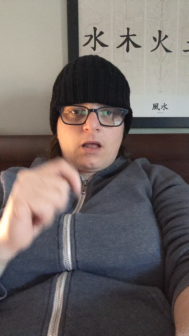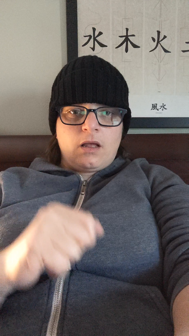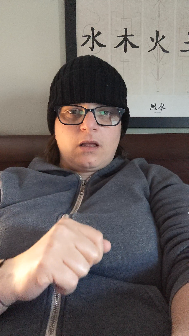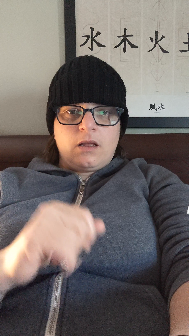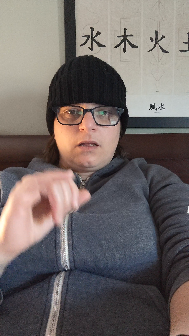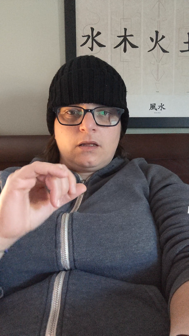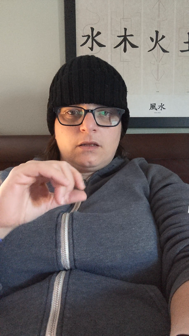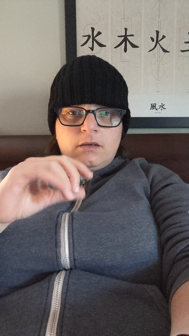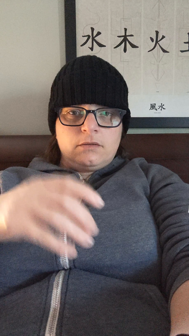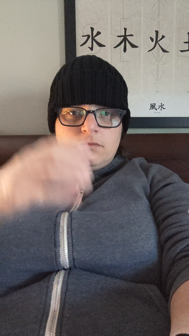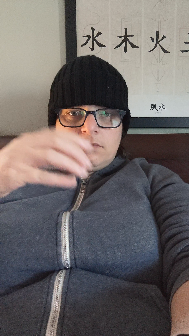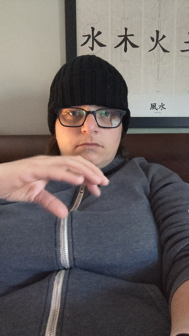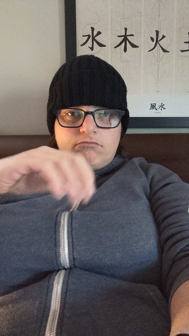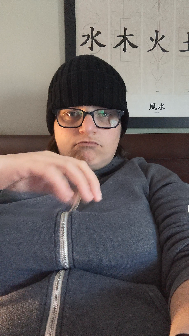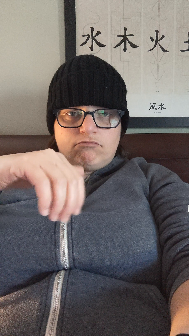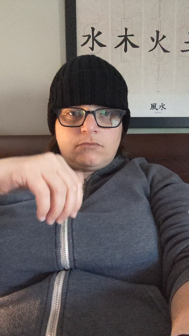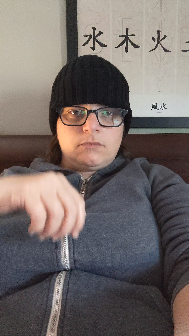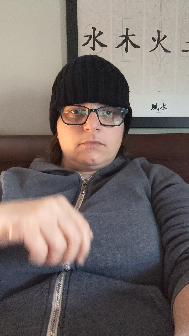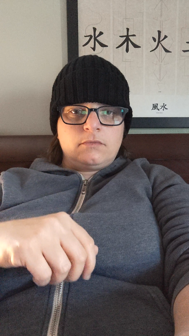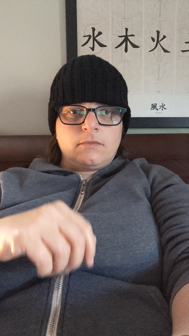jar